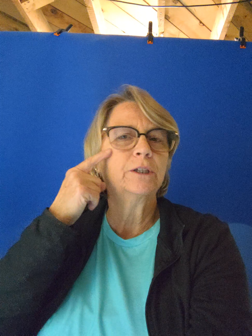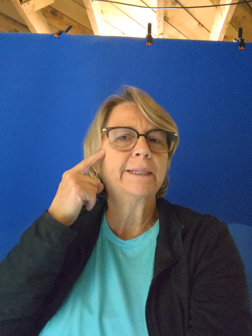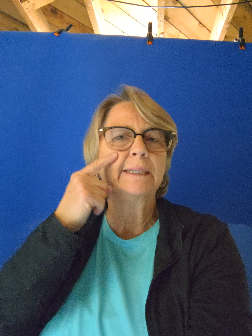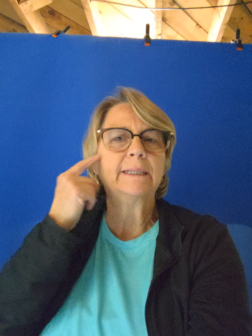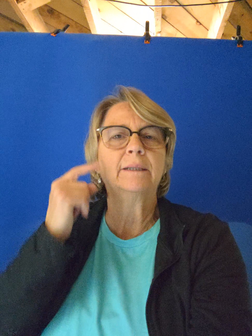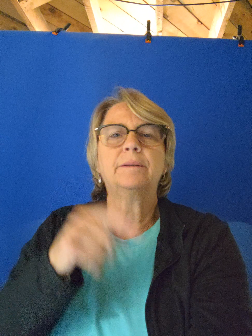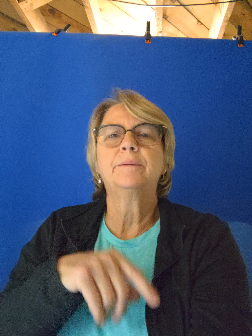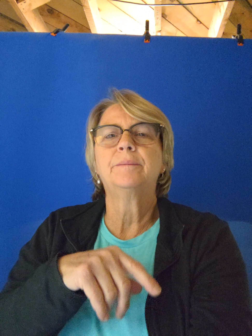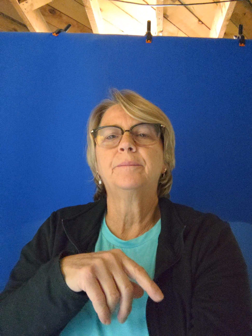cheek